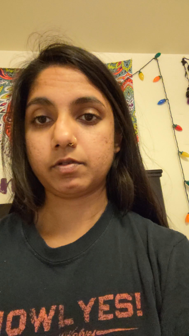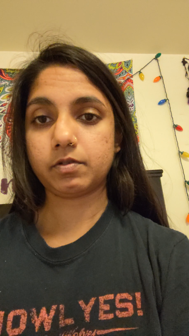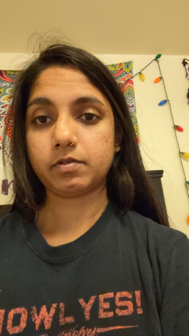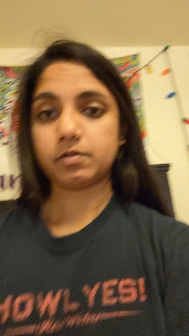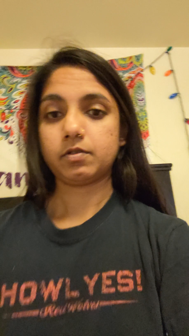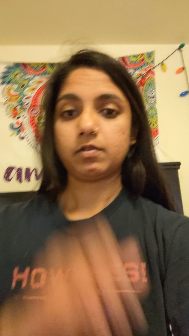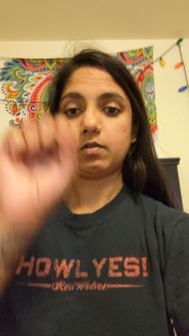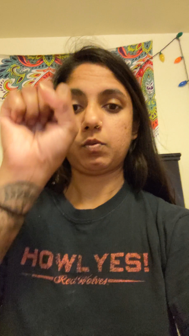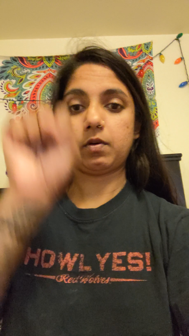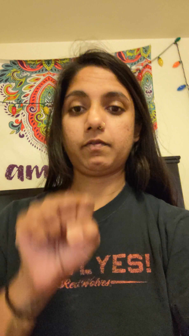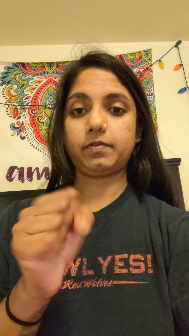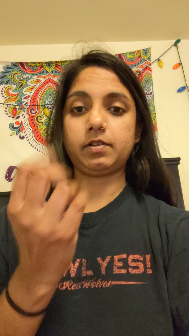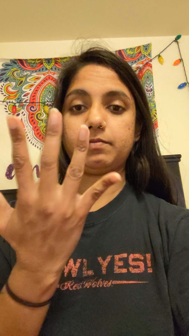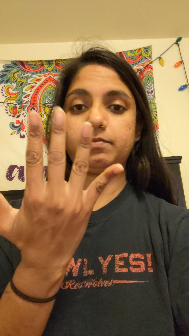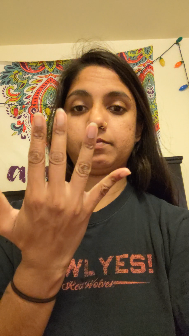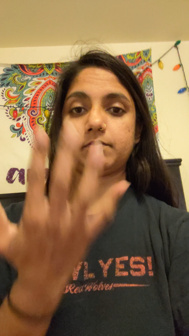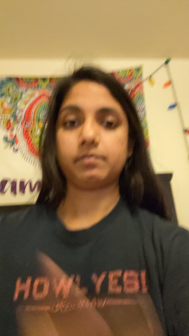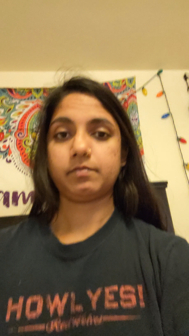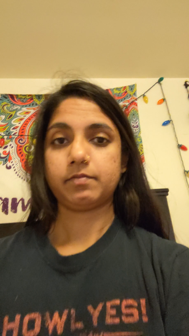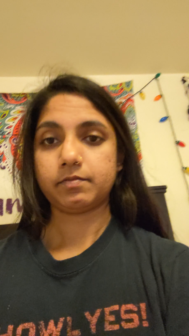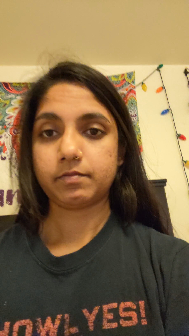gloves